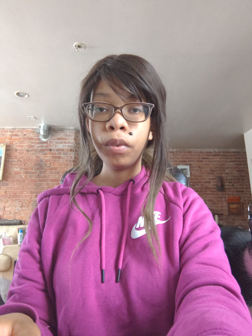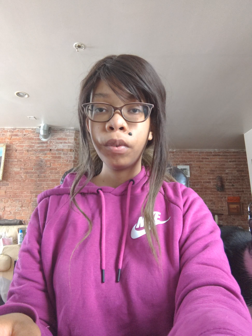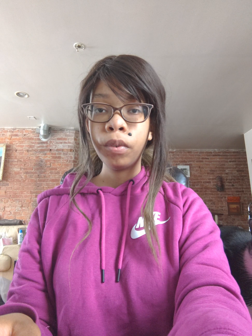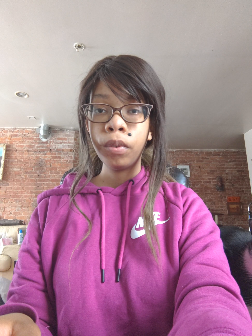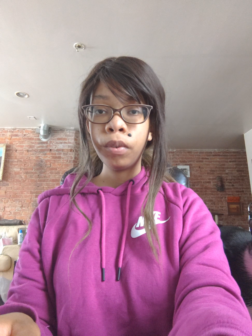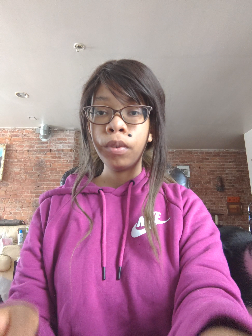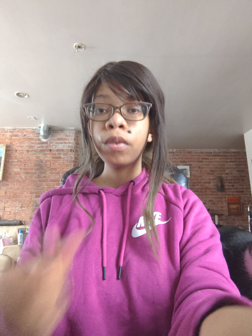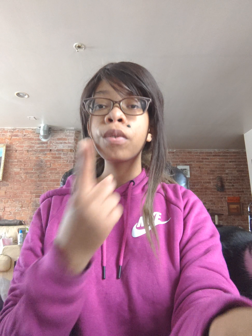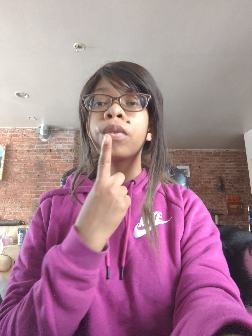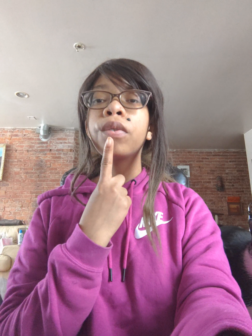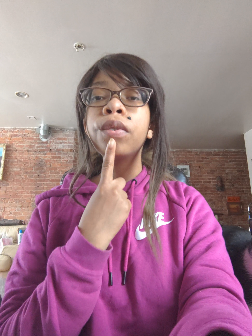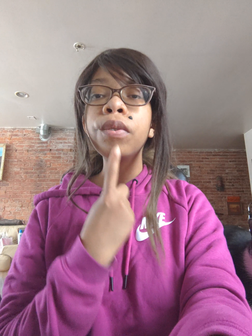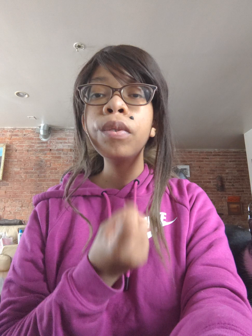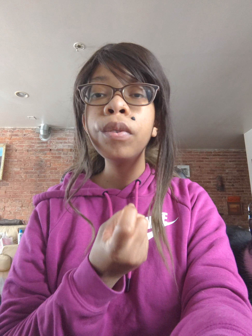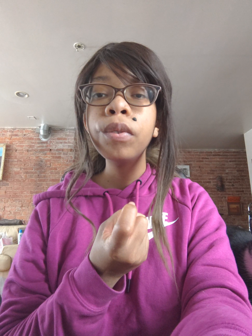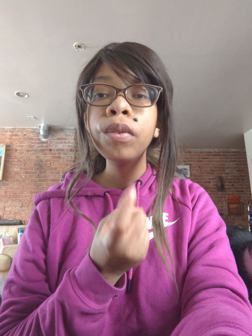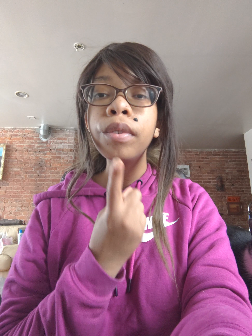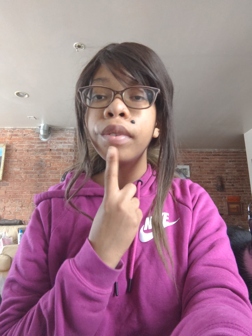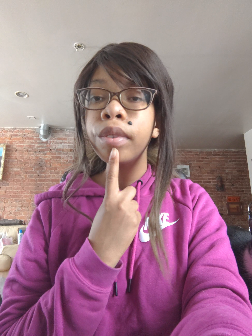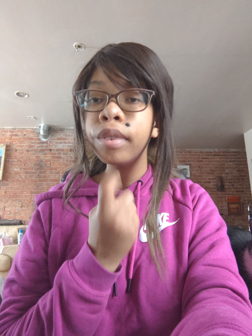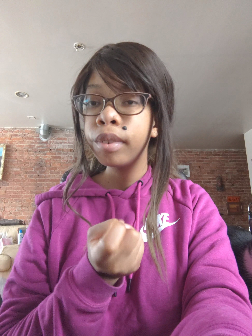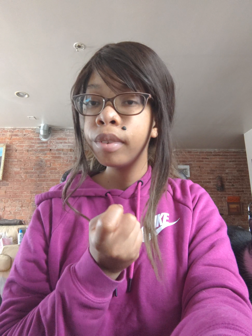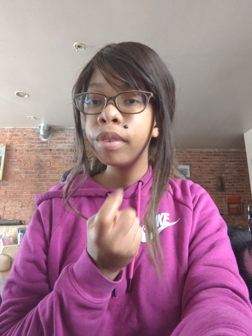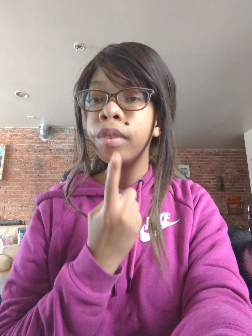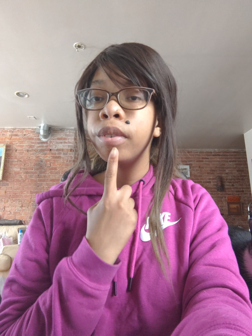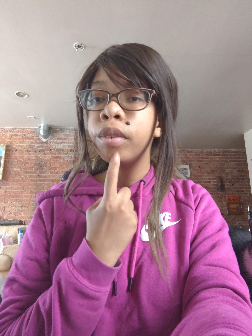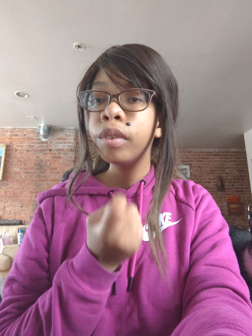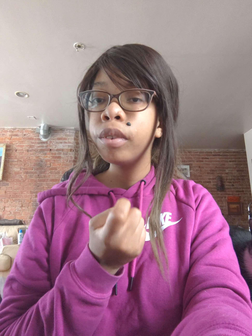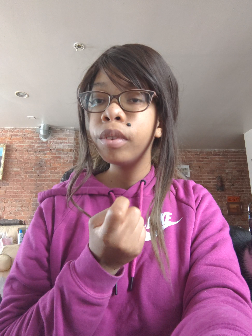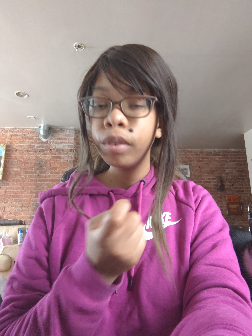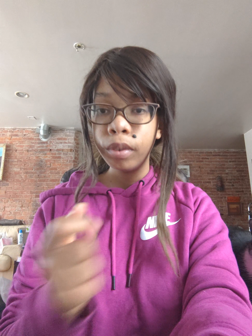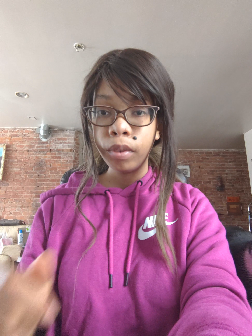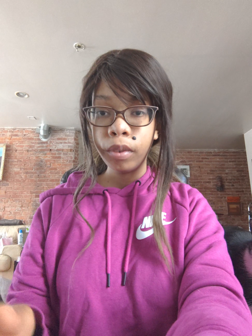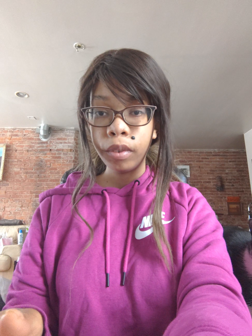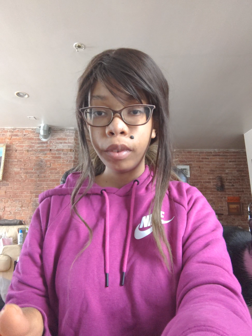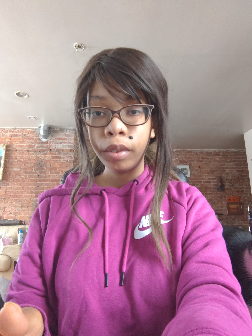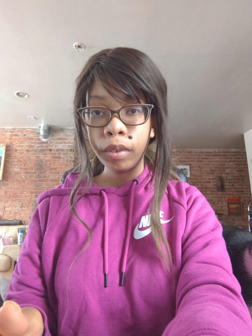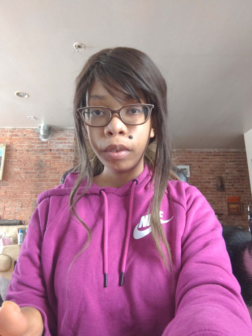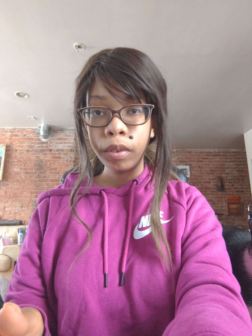red